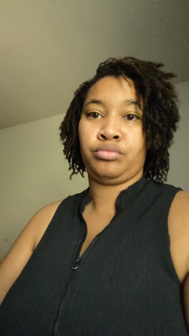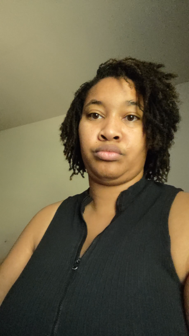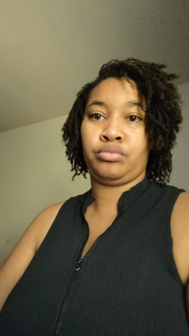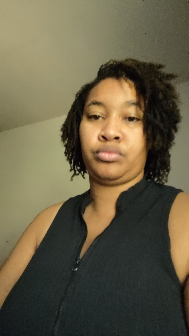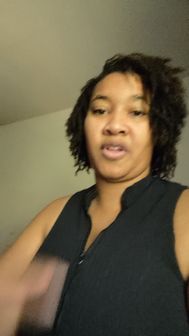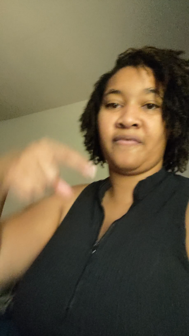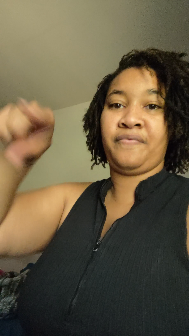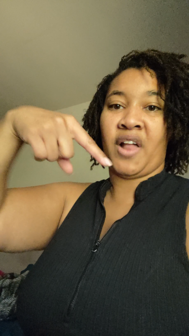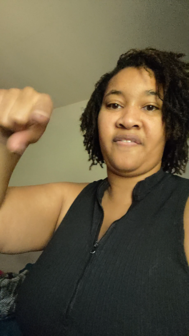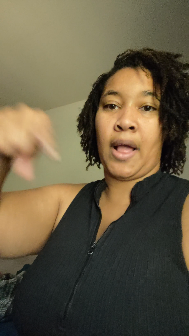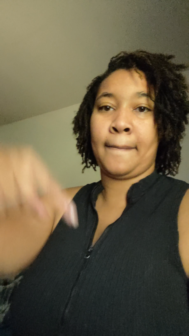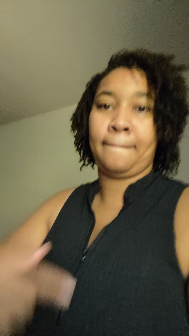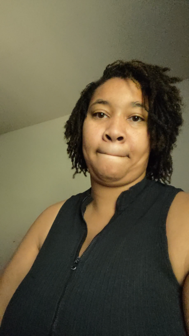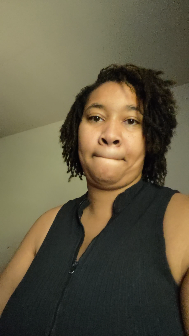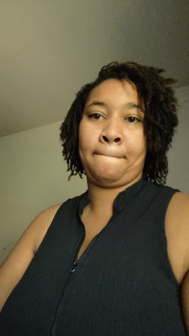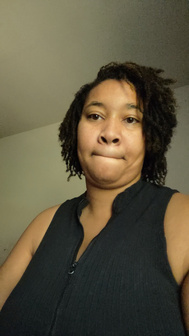flip-flop